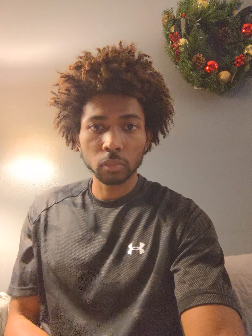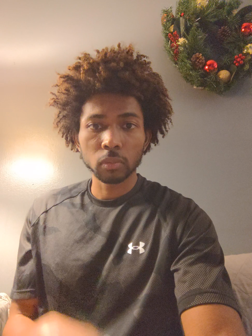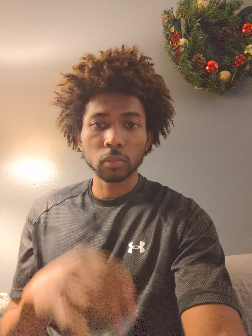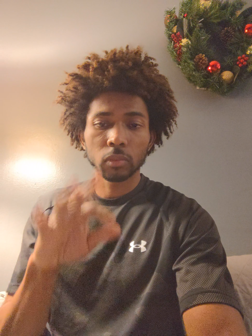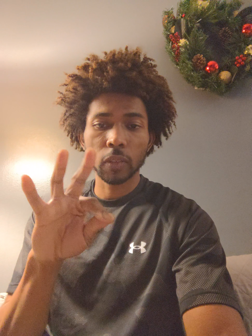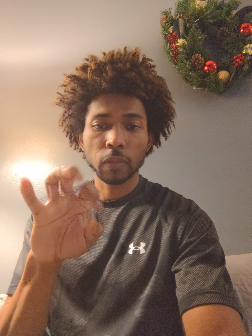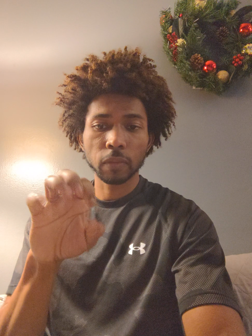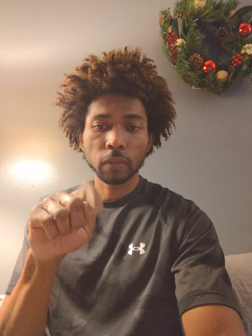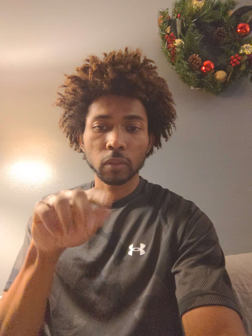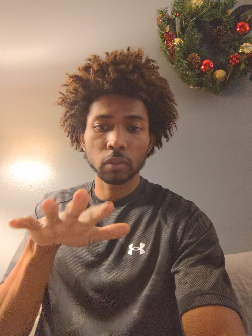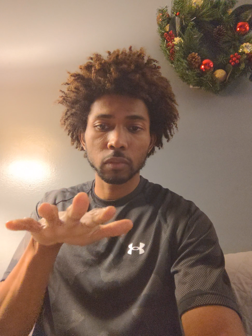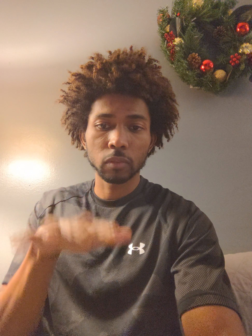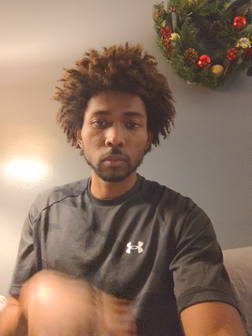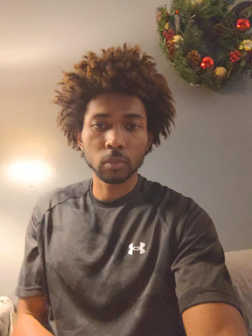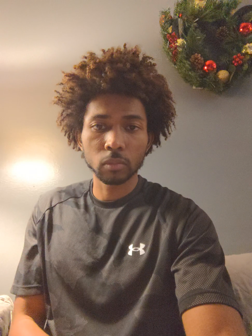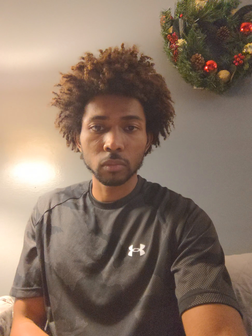feet